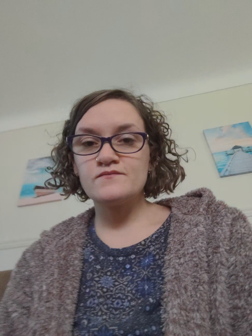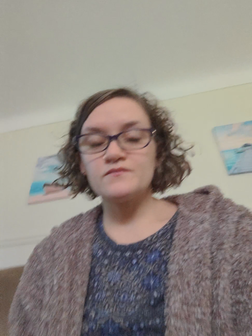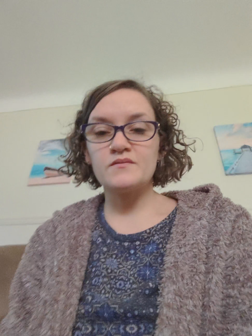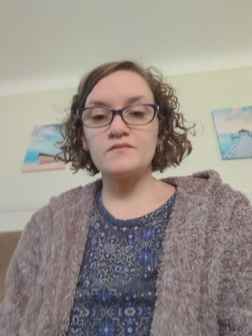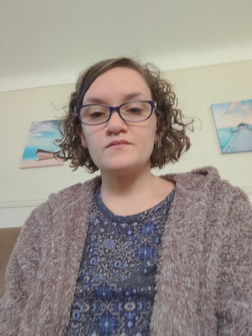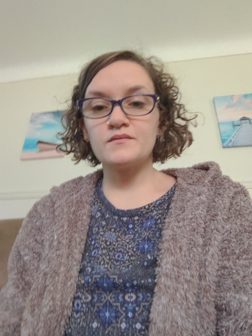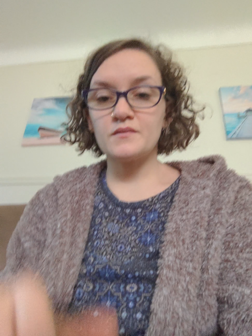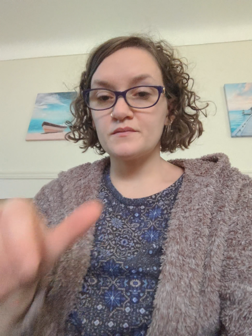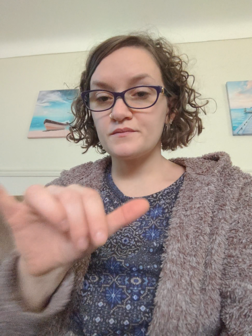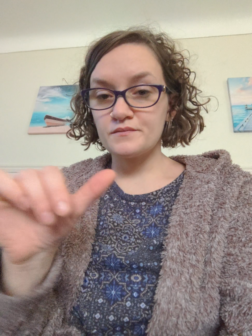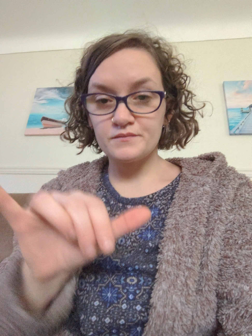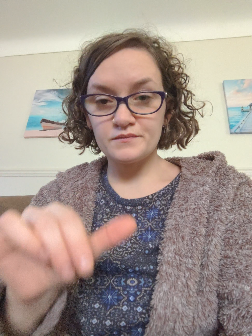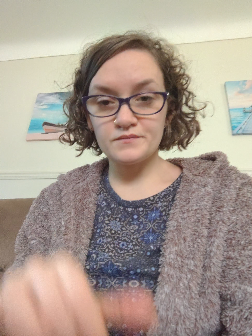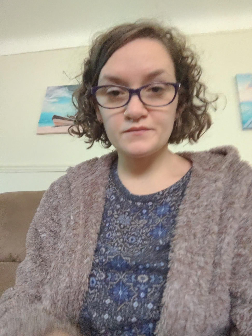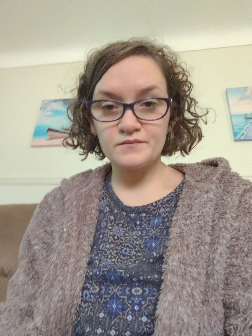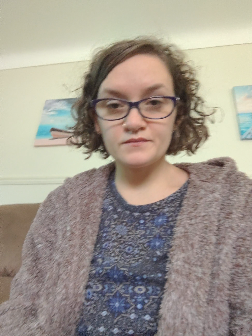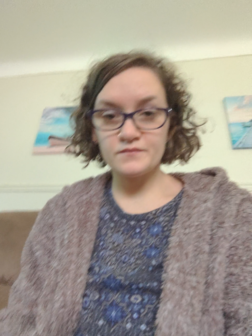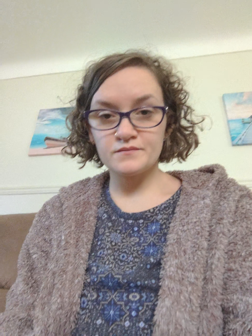like